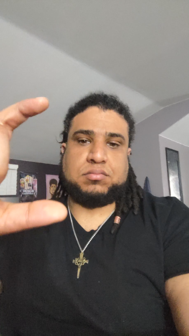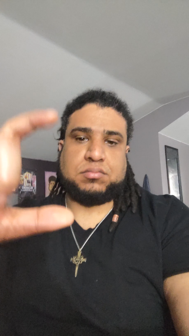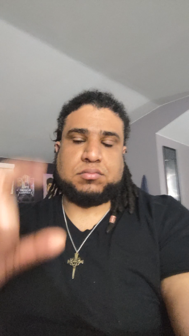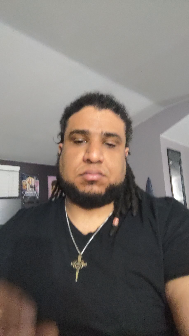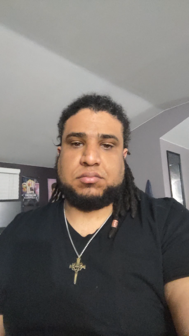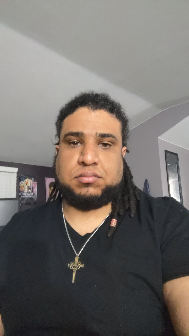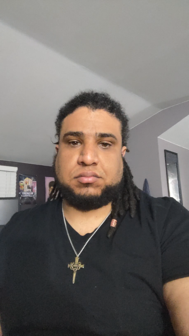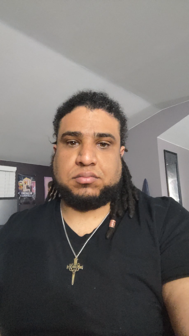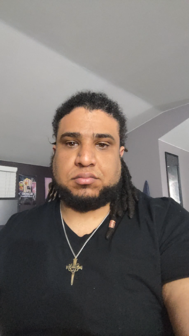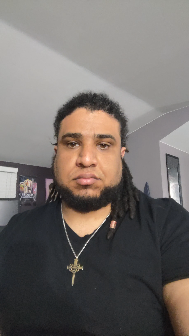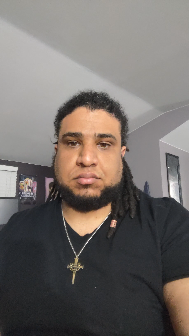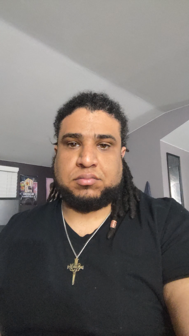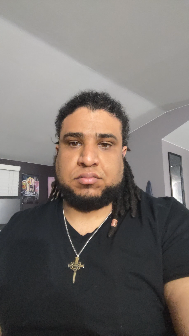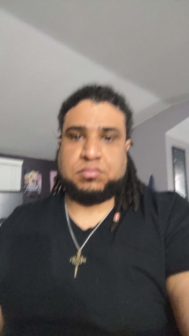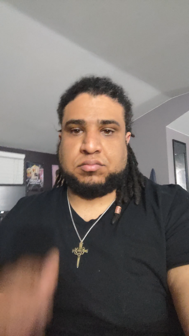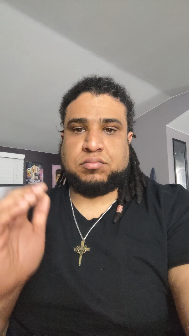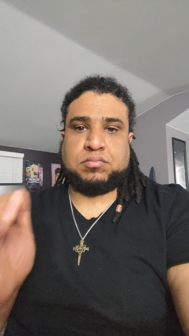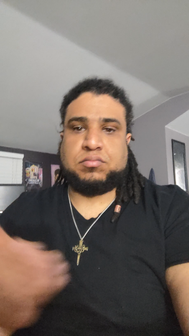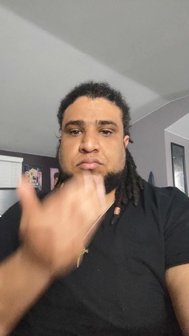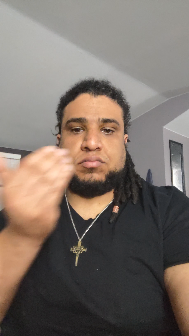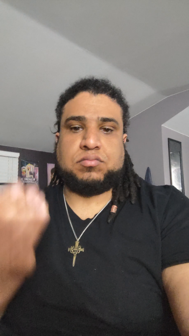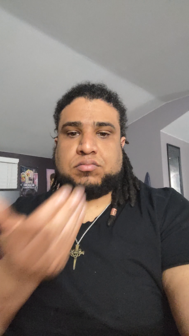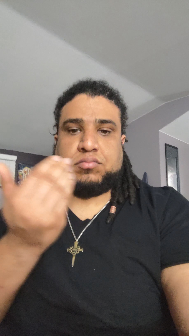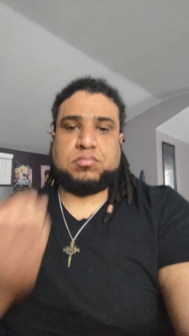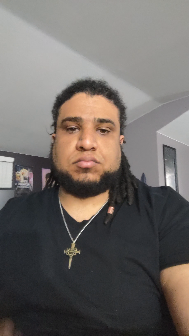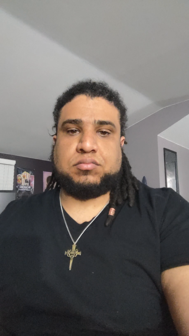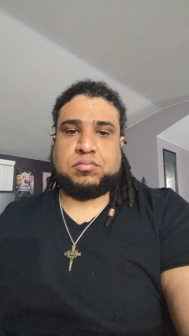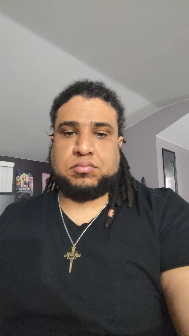new